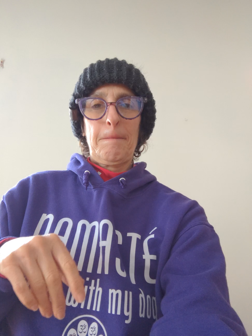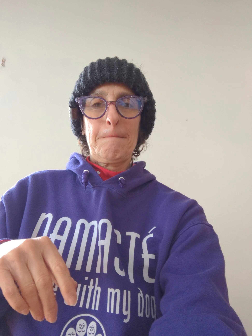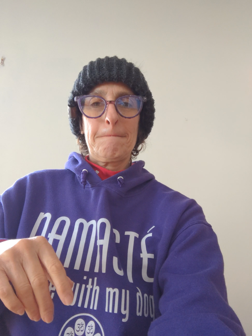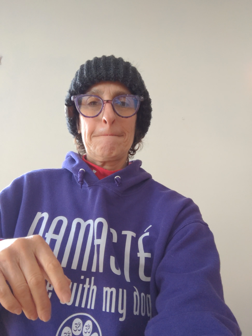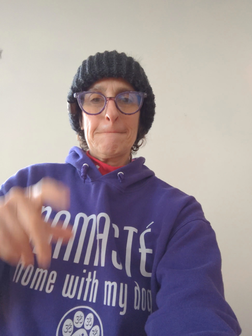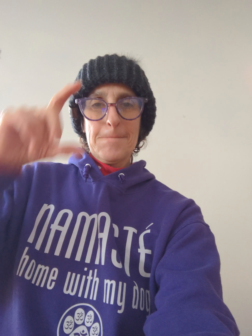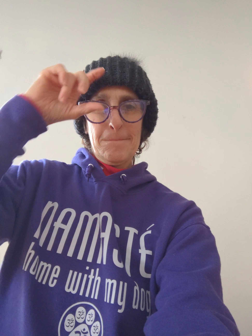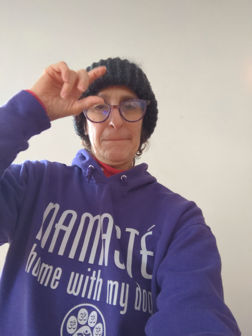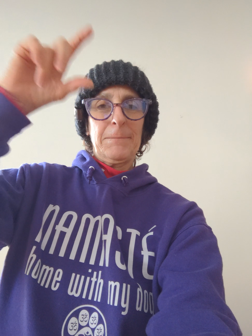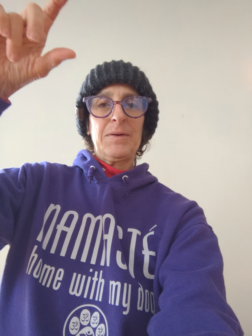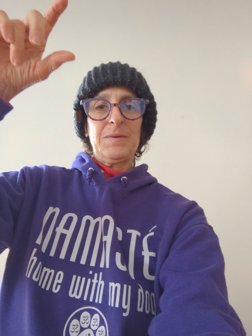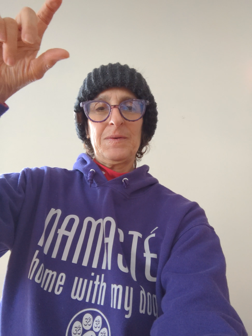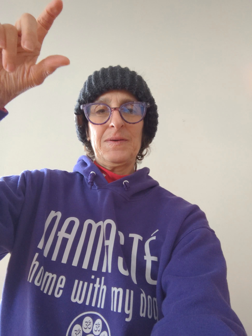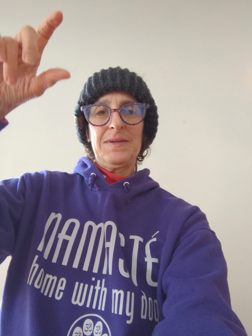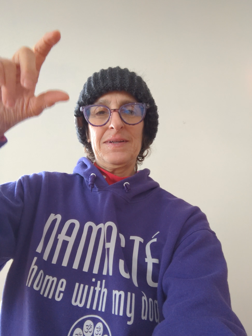moon